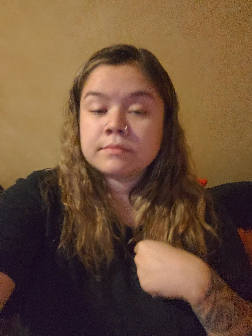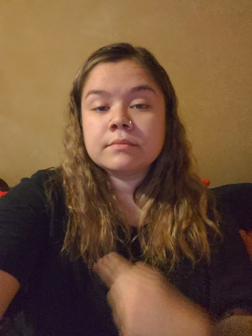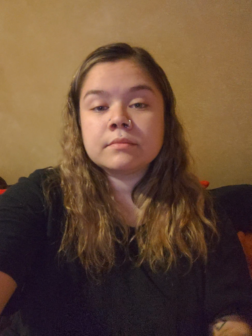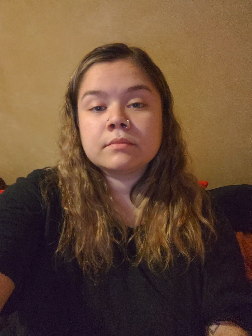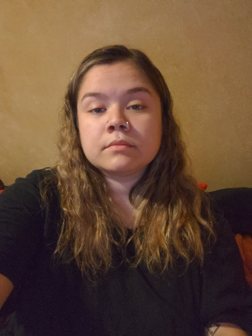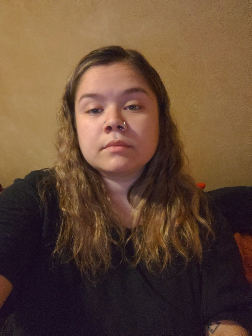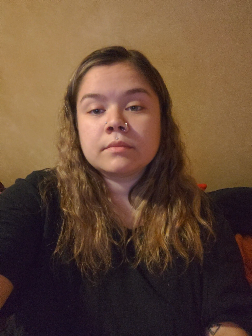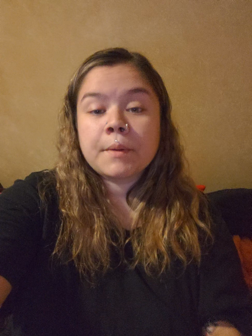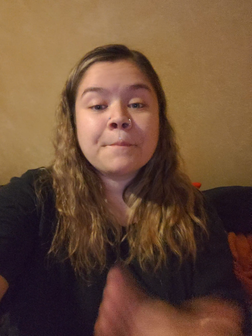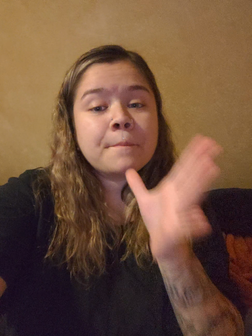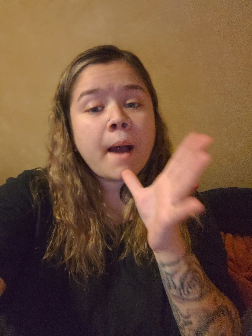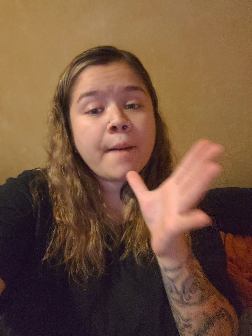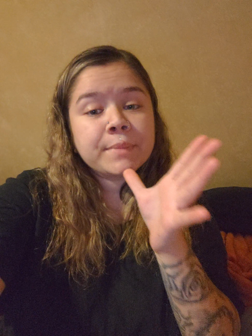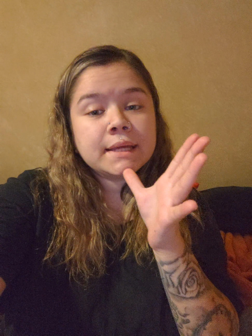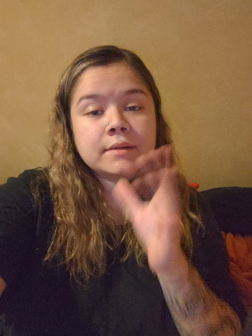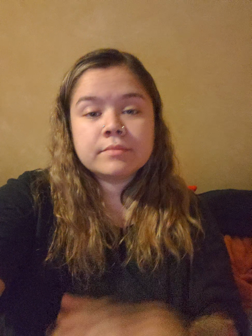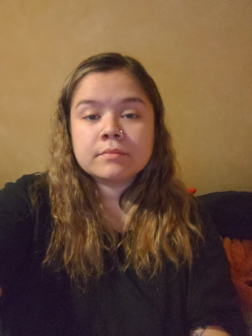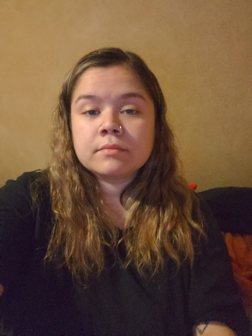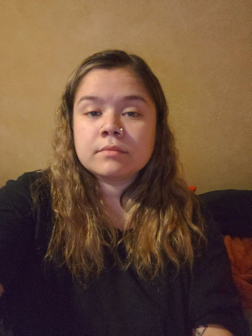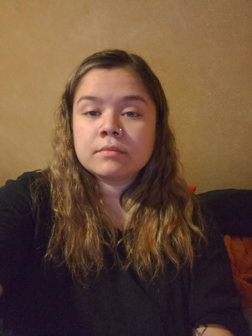mommy